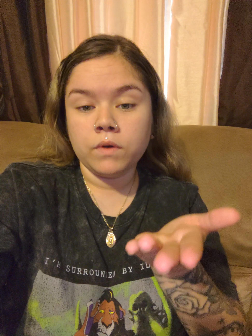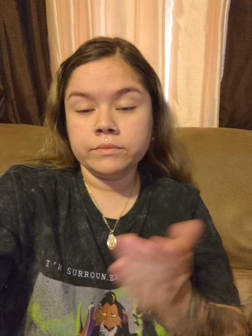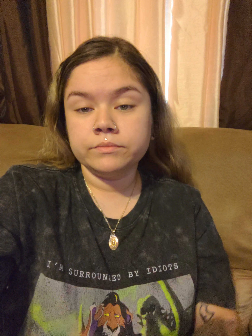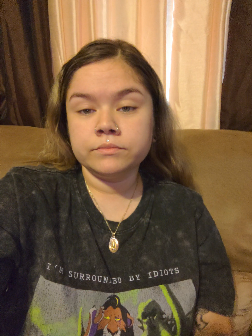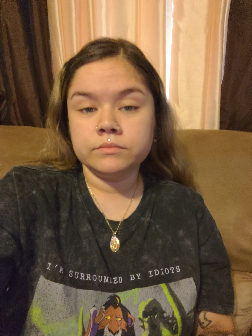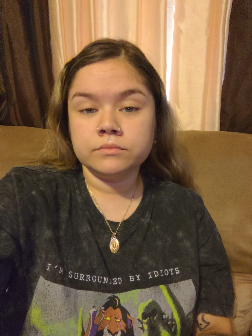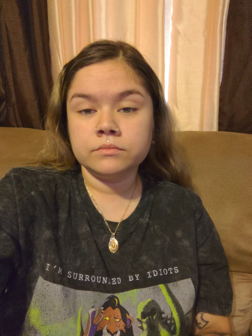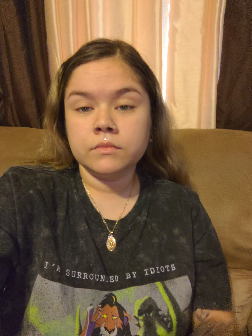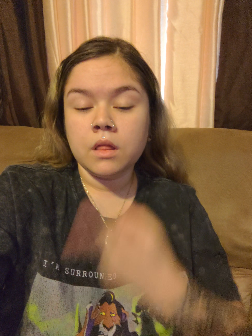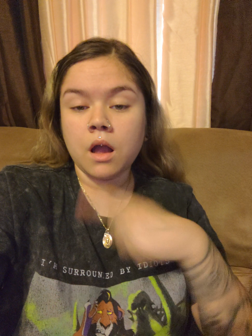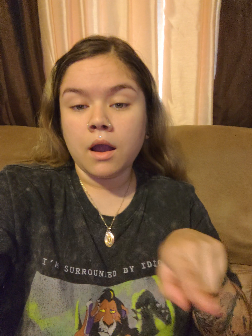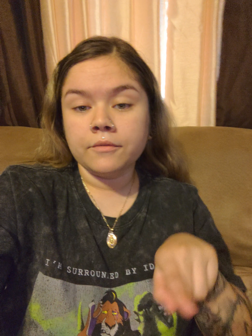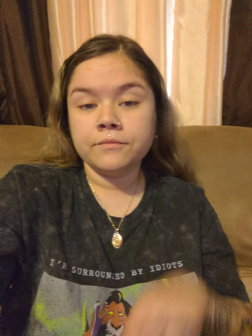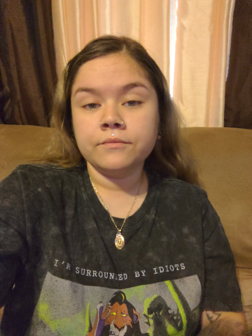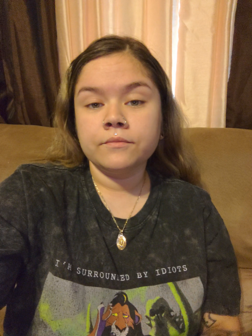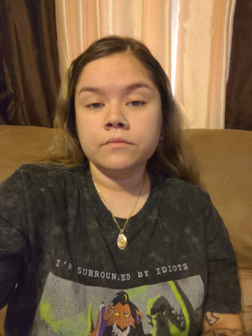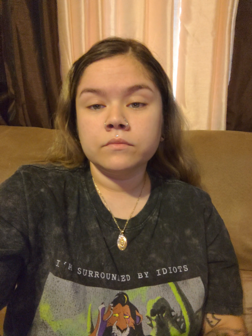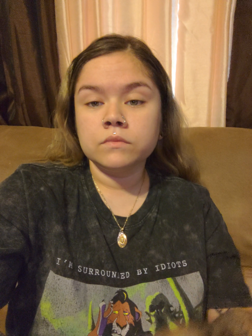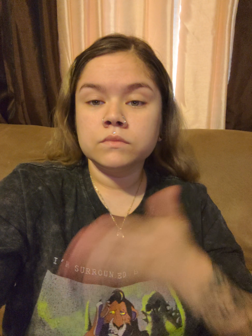knife